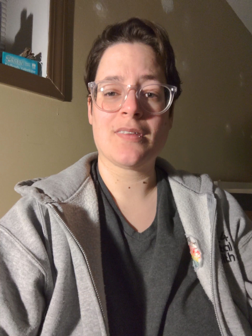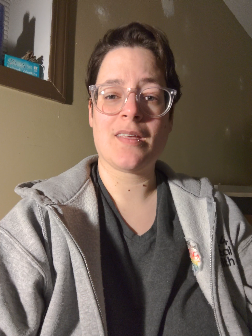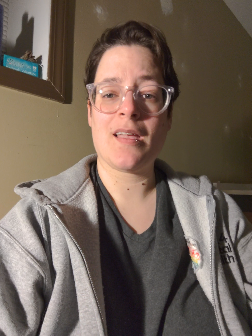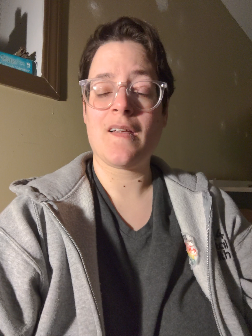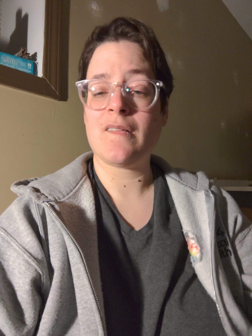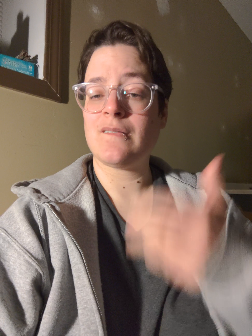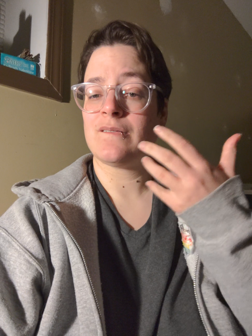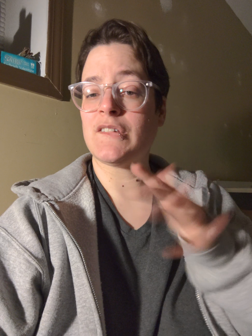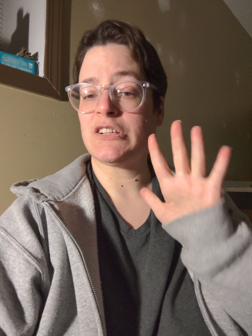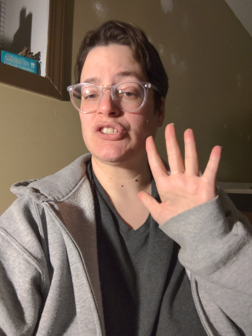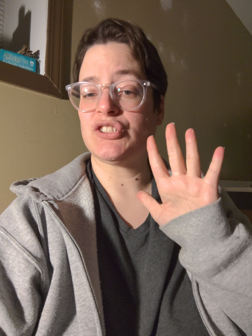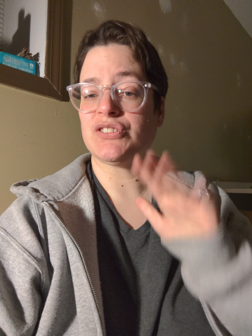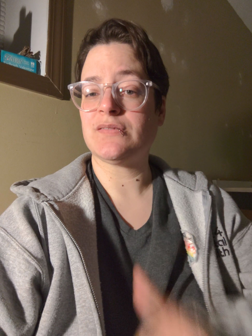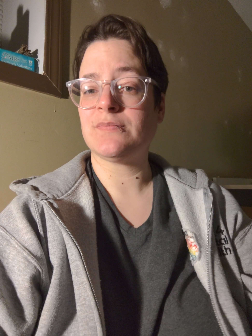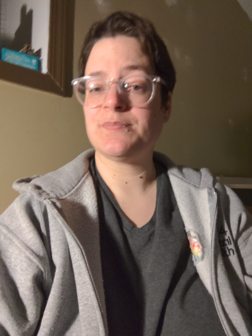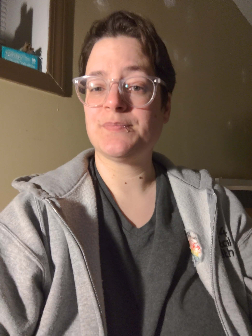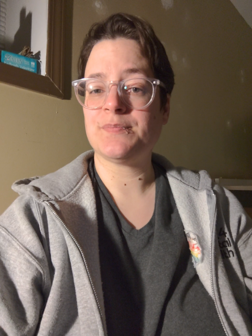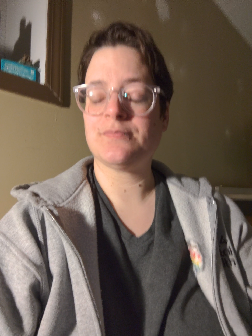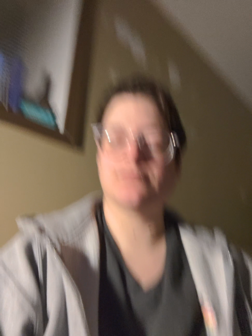finish